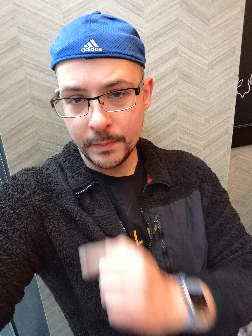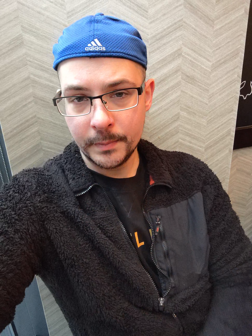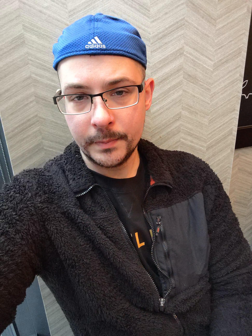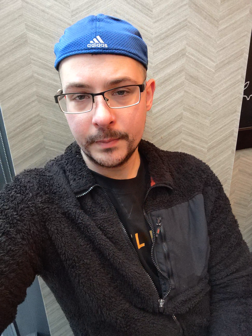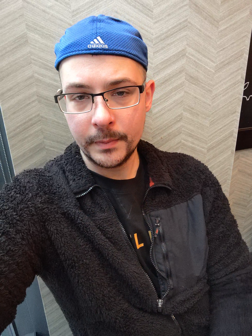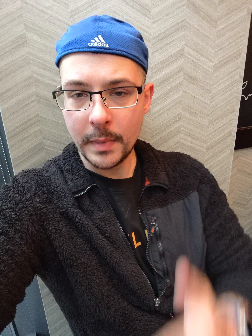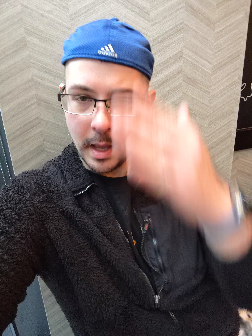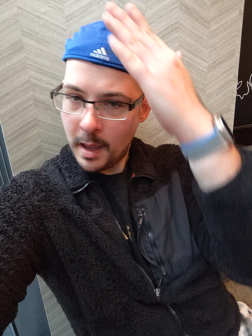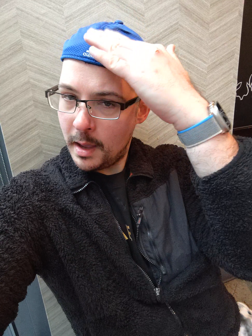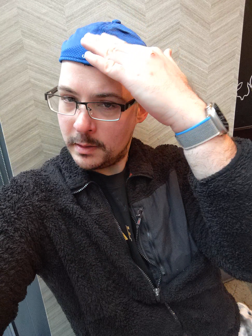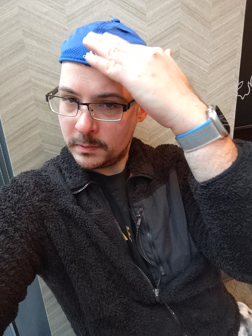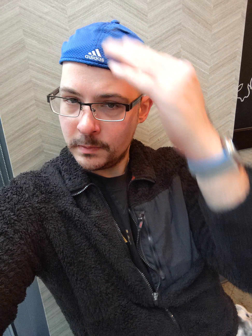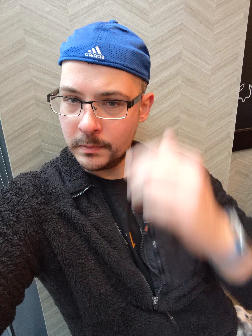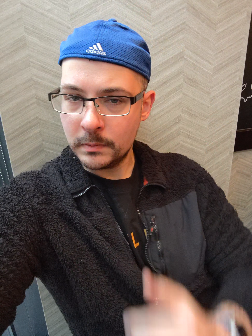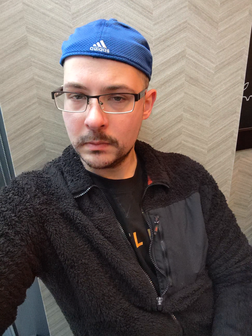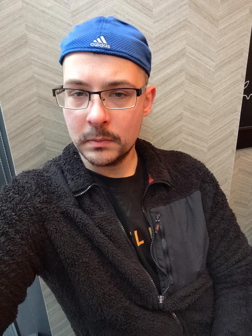hat